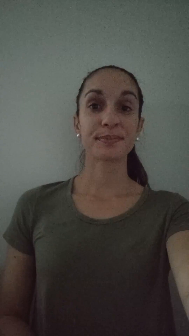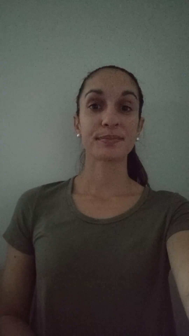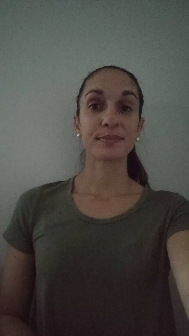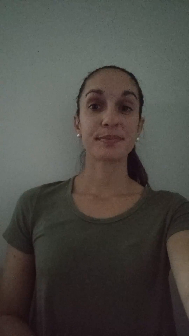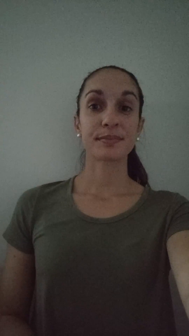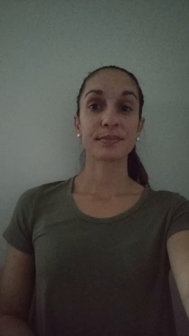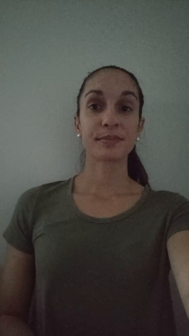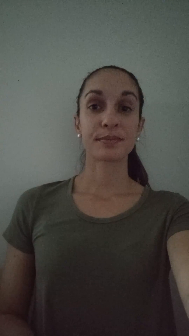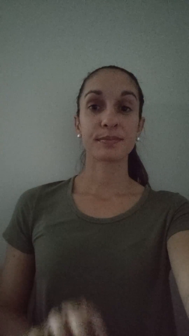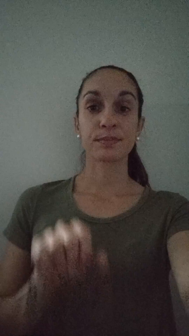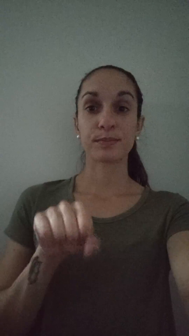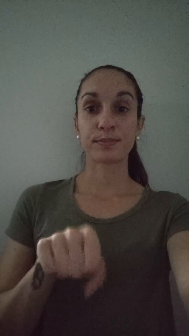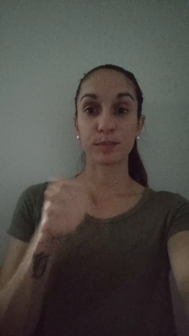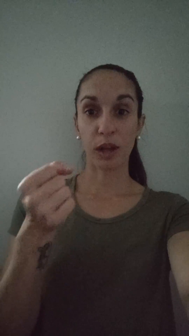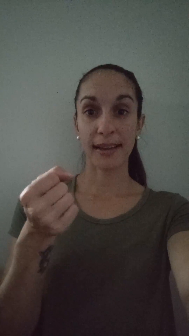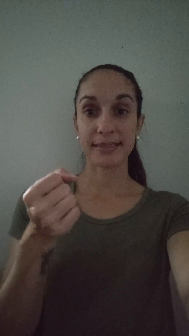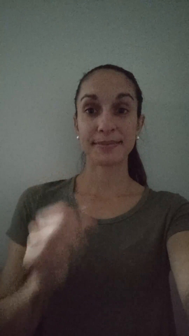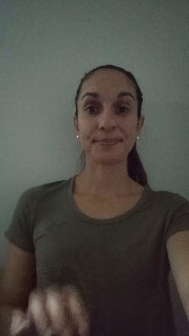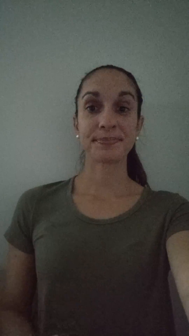break